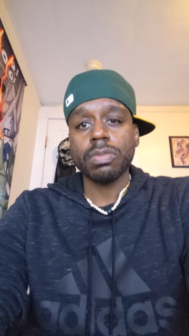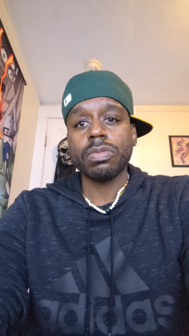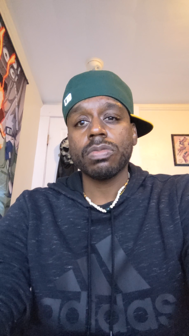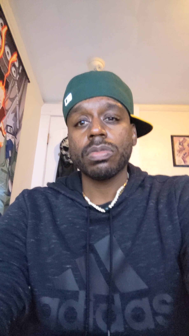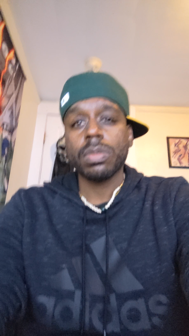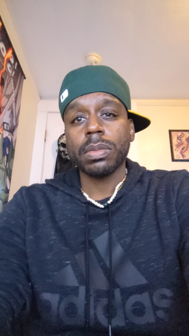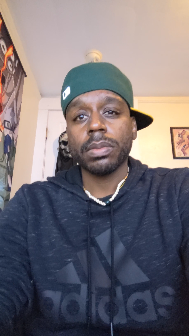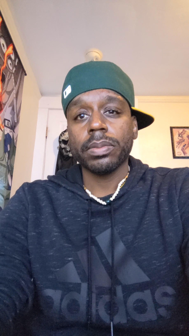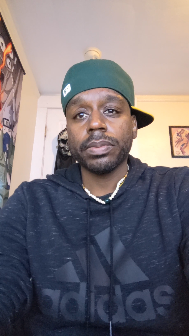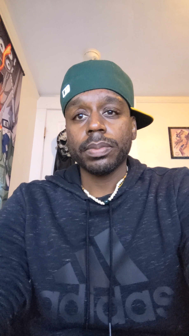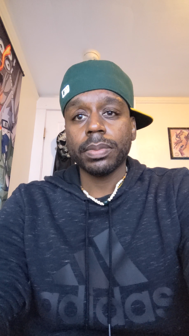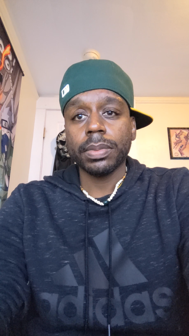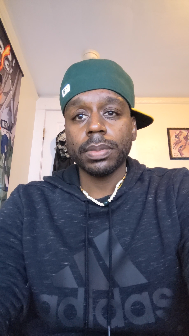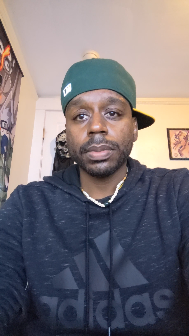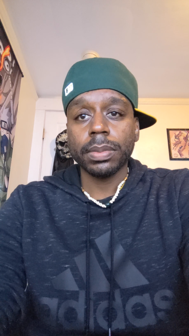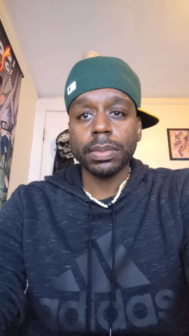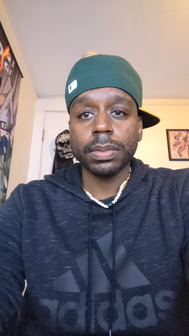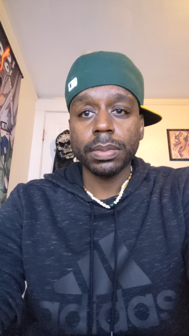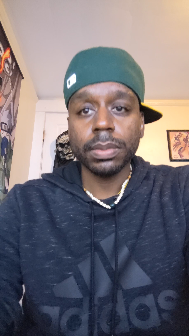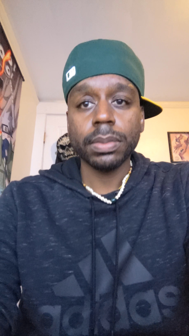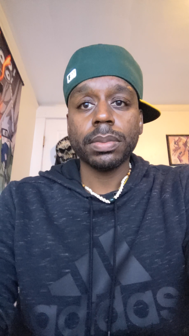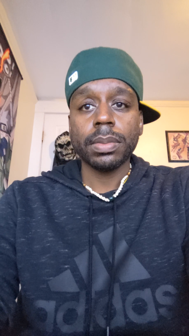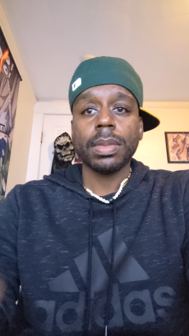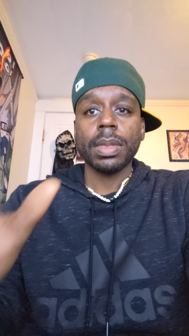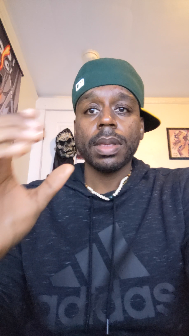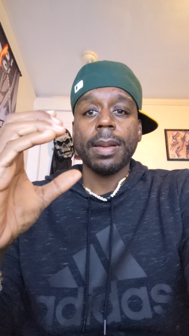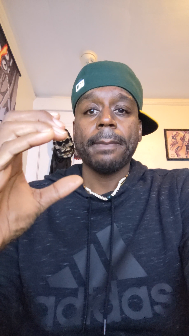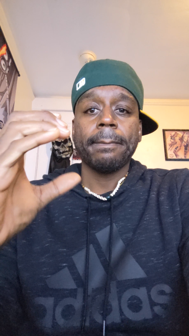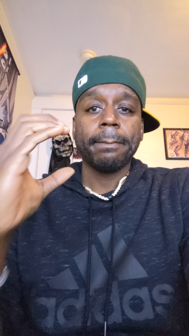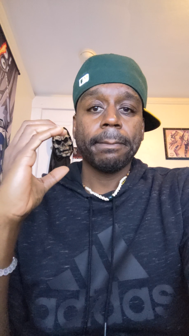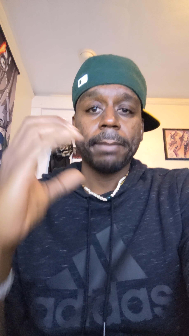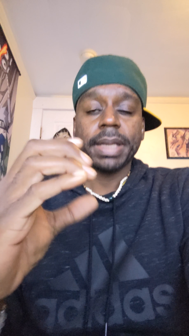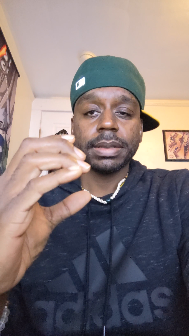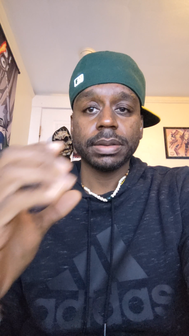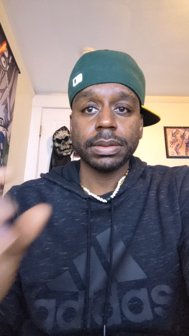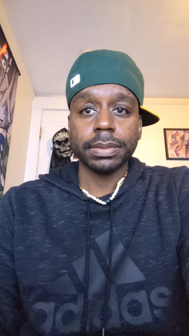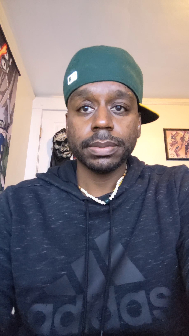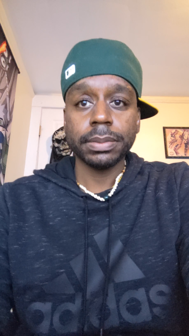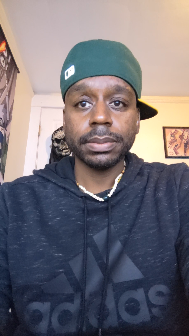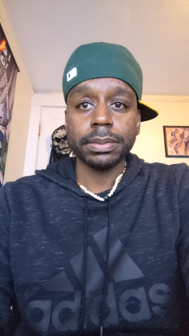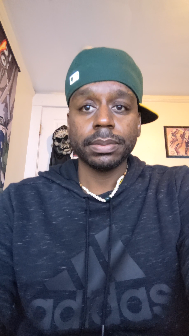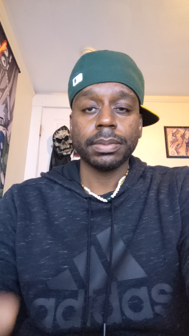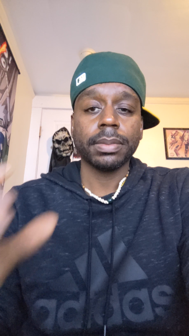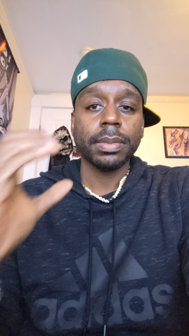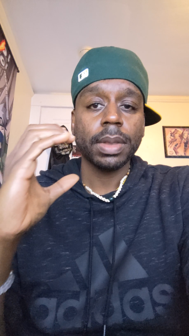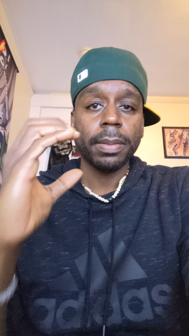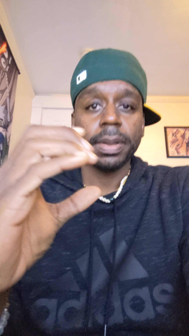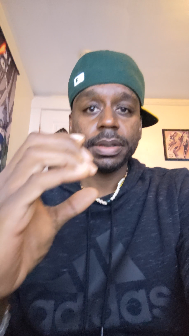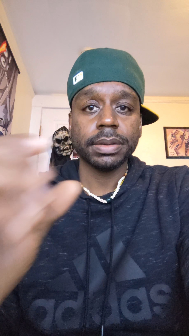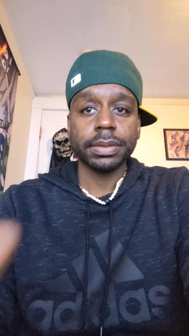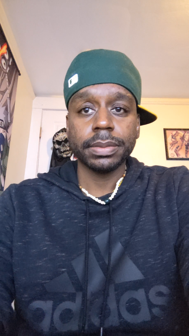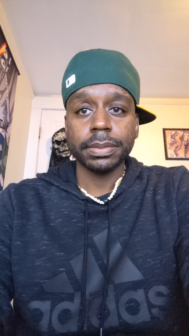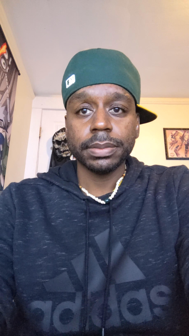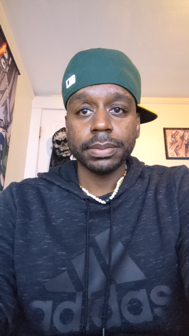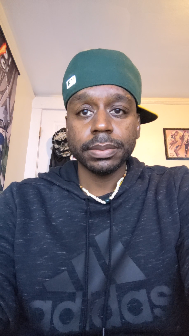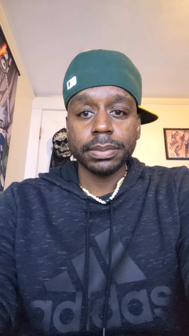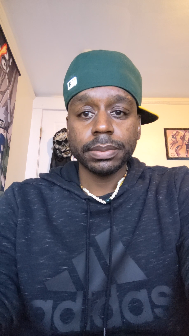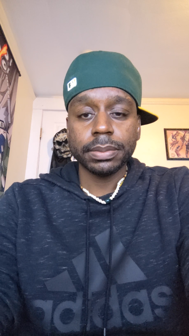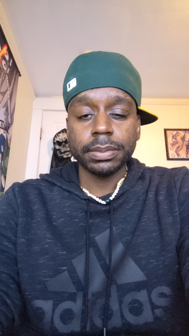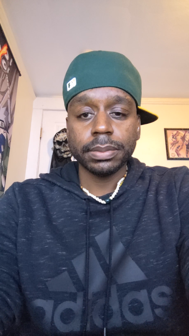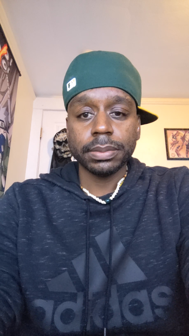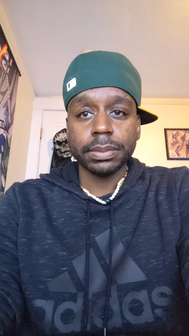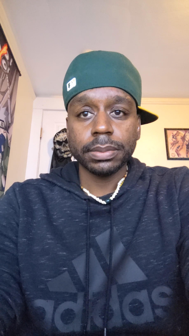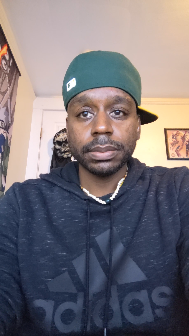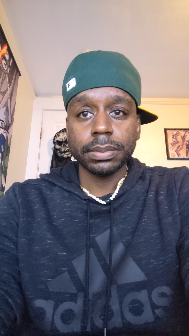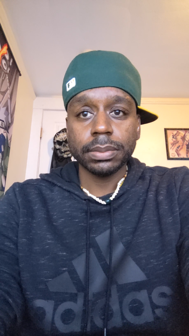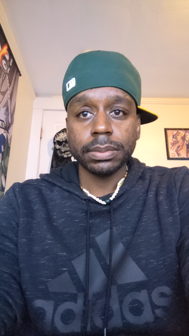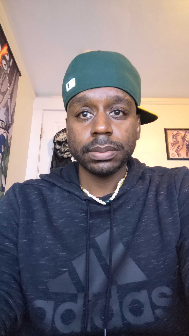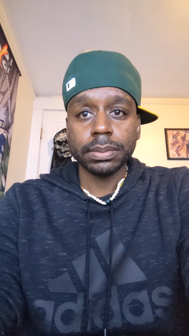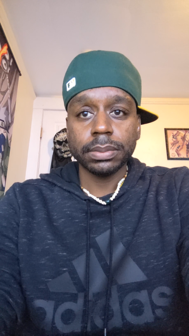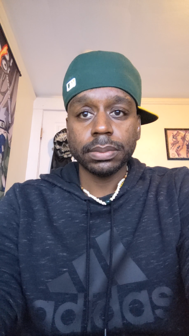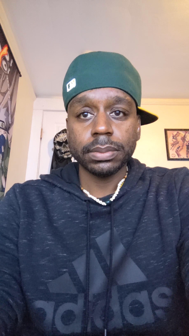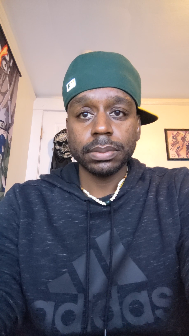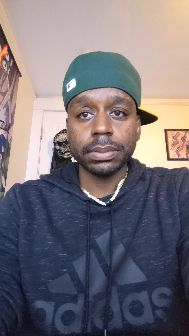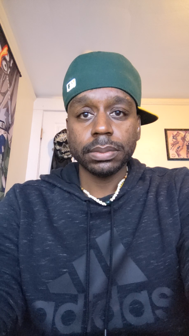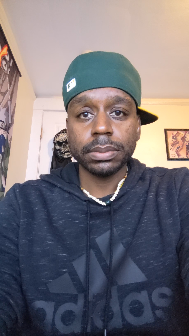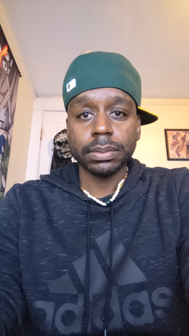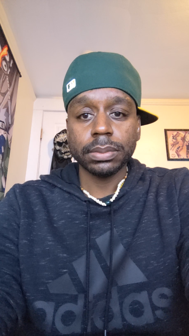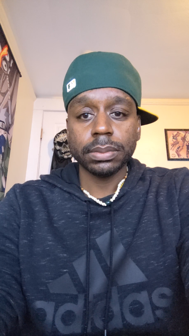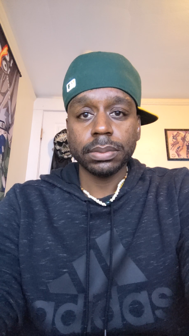bus